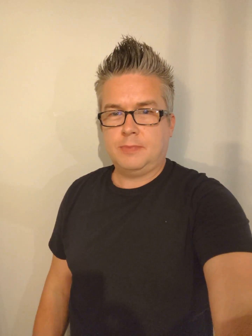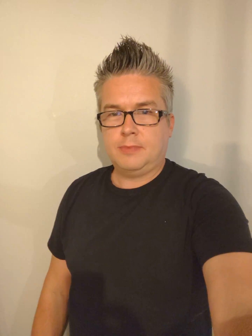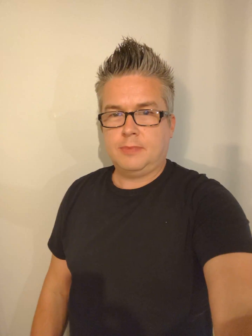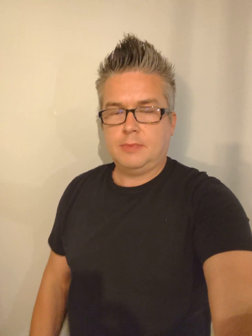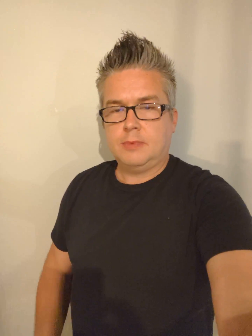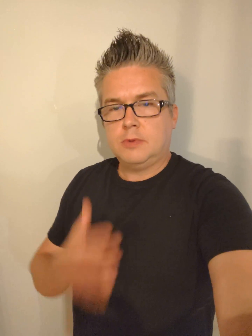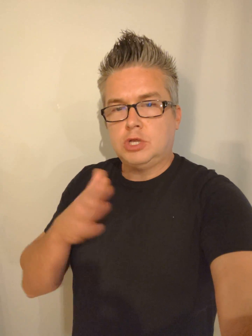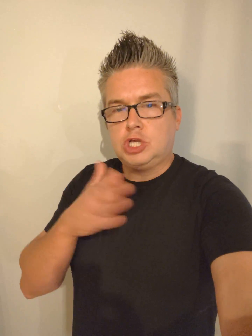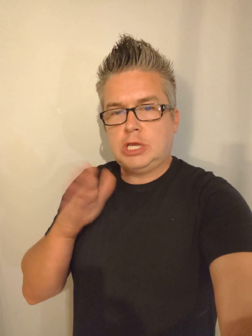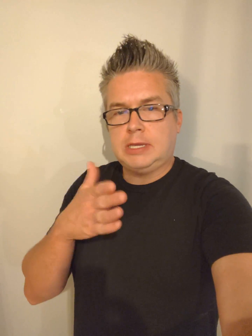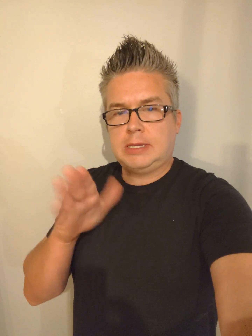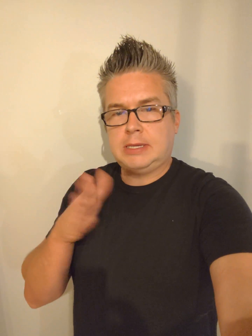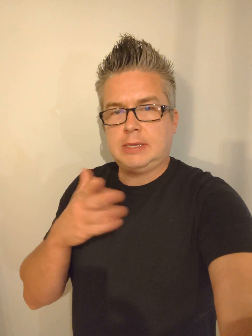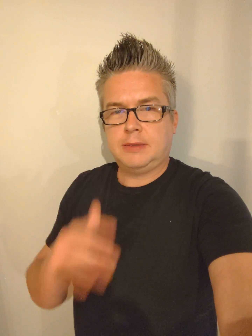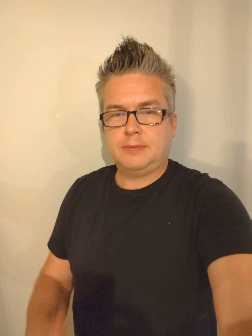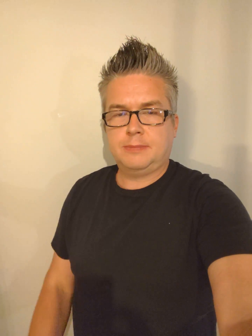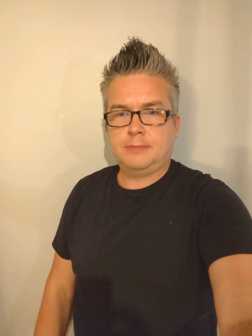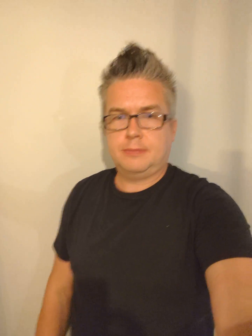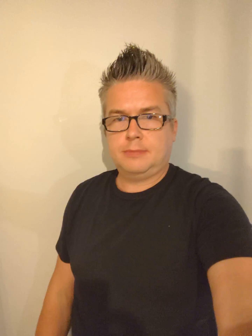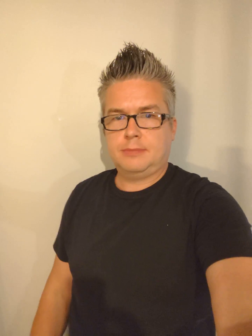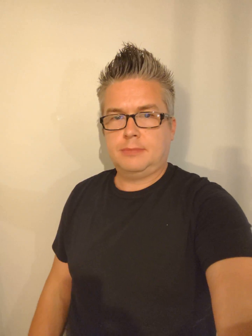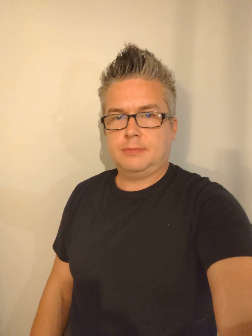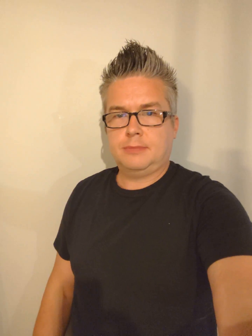share